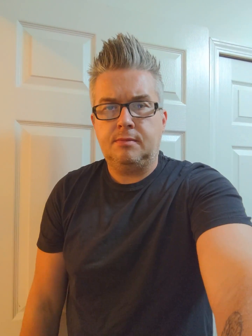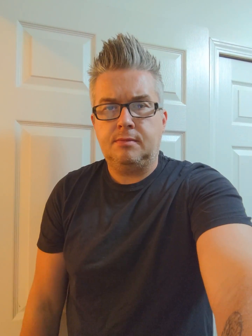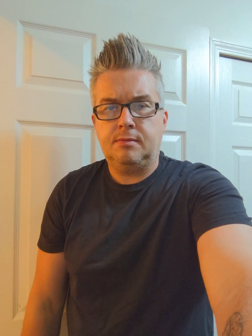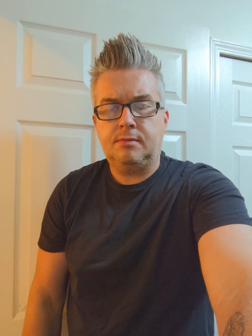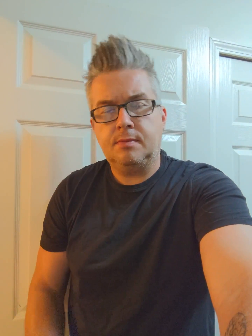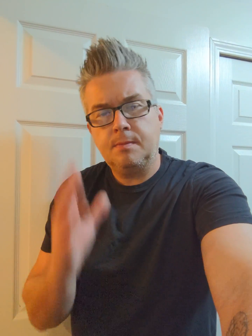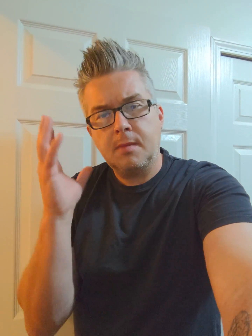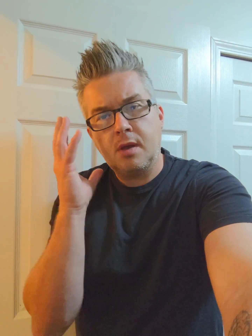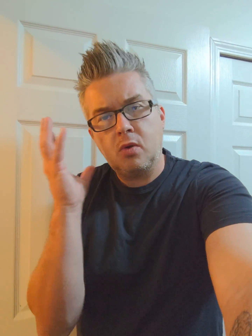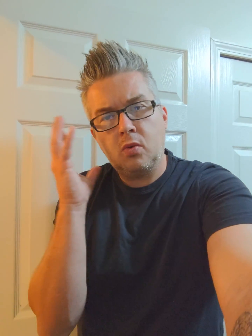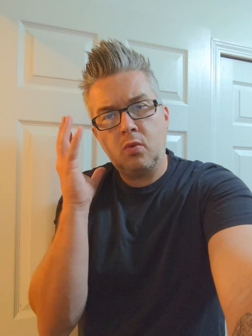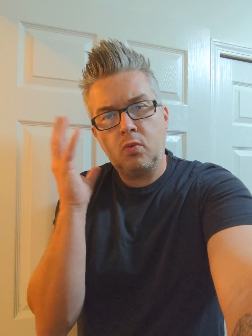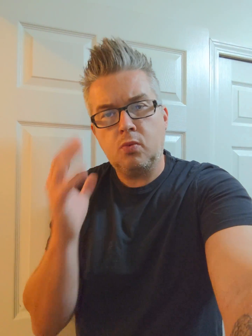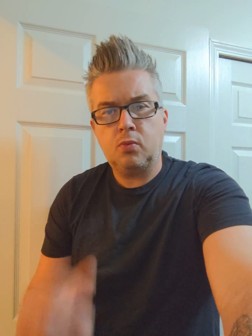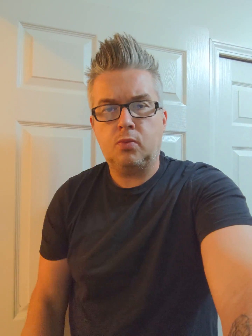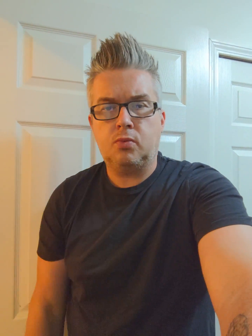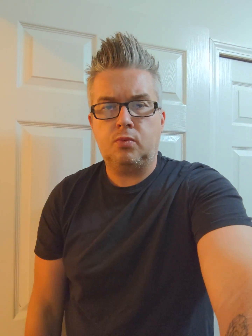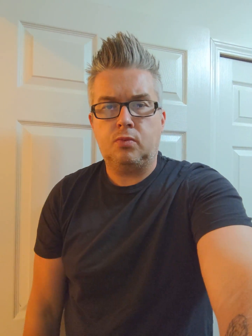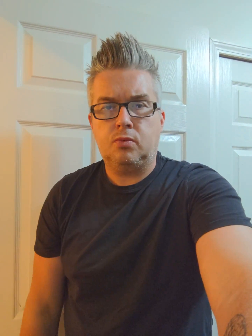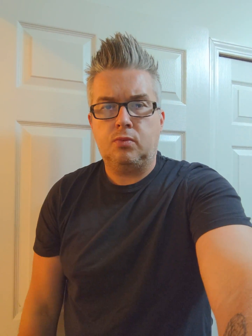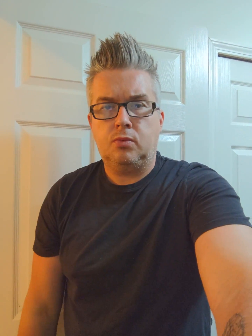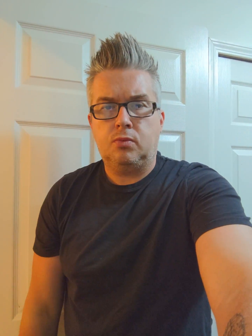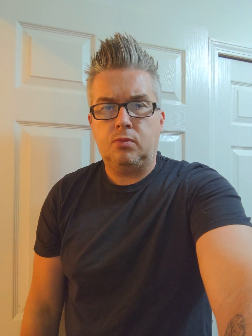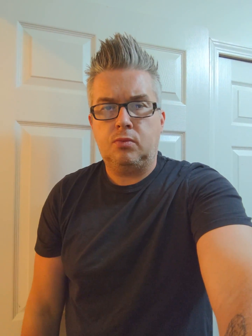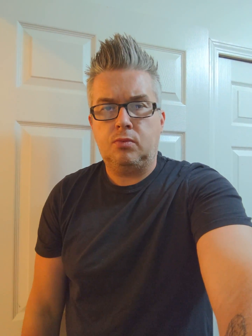pillow